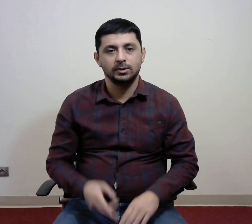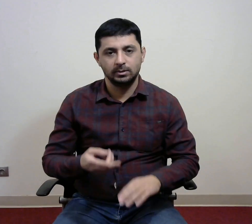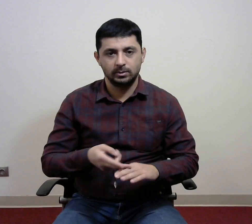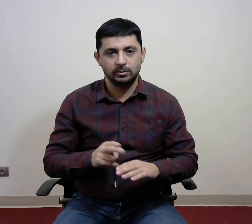bu